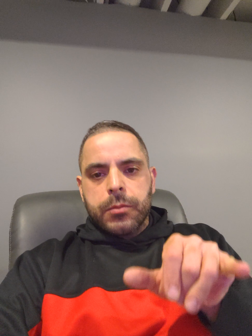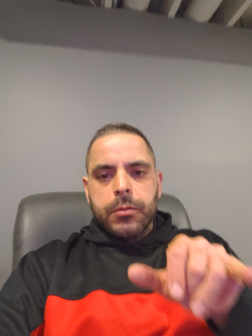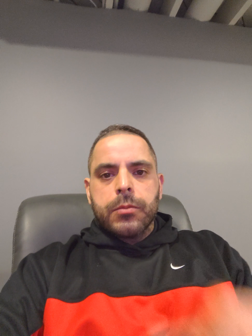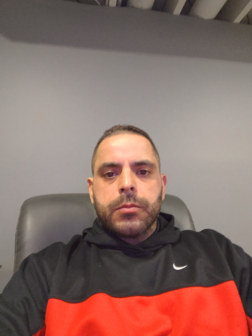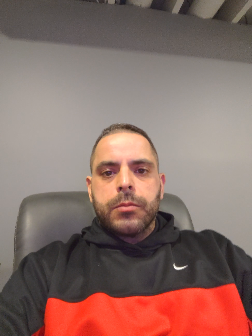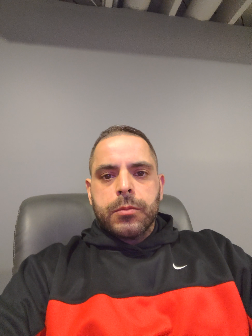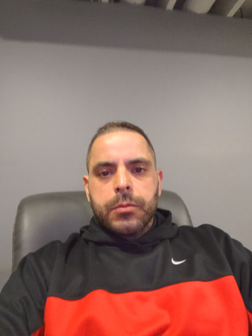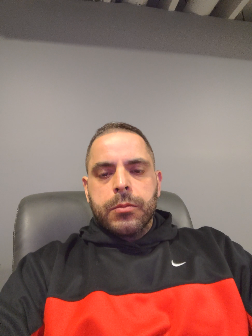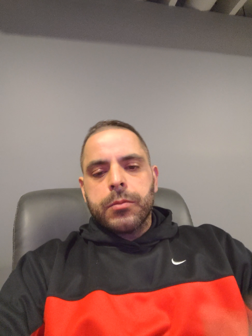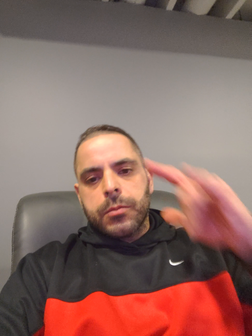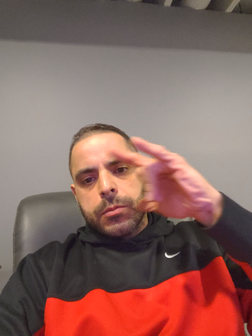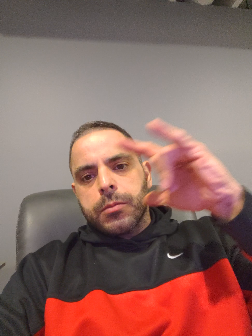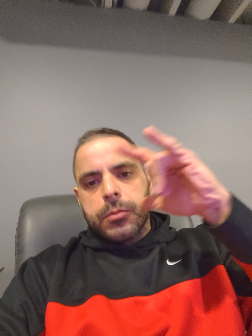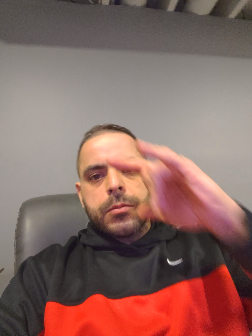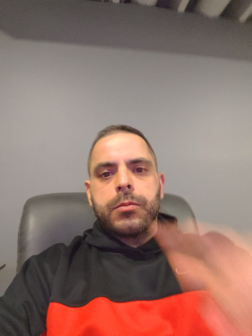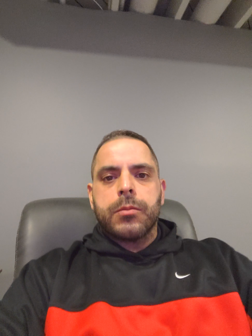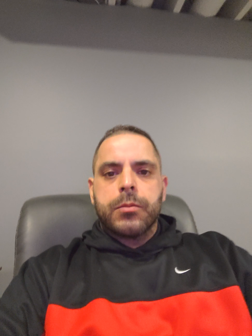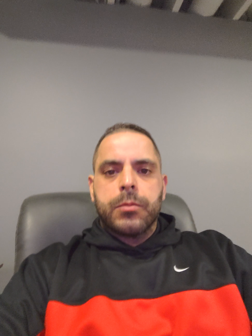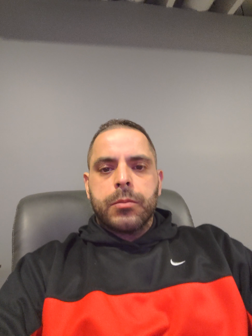airplane